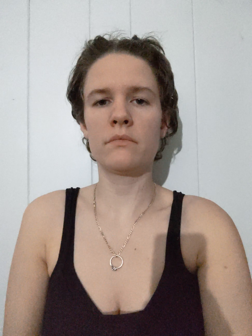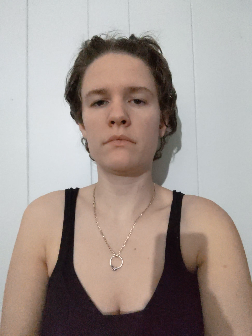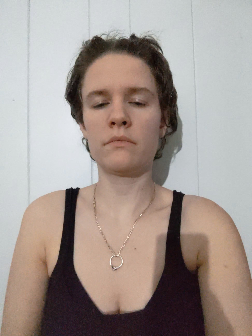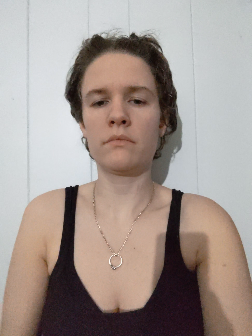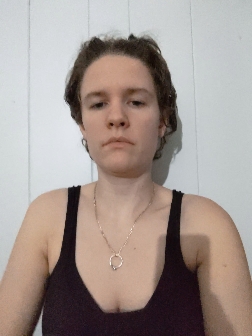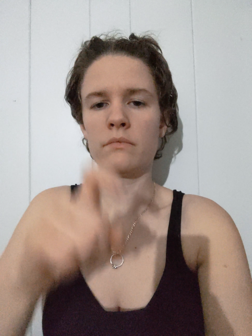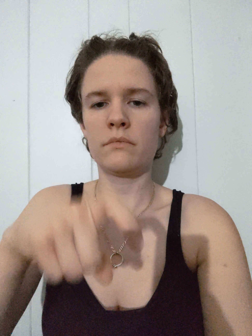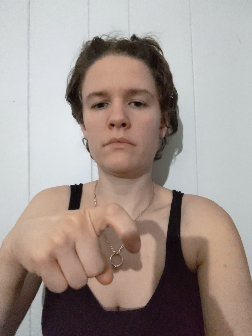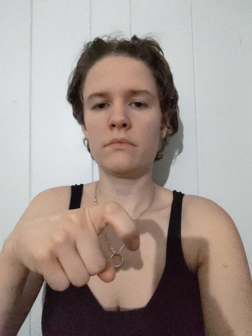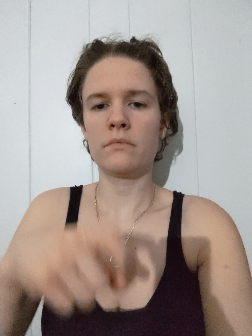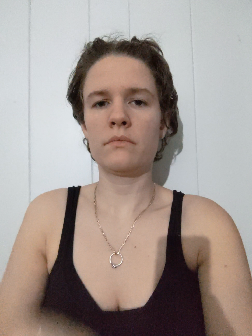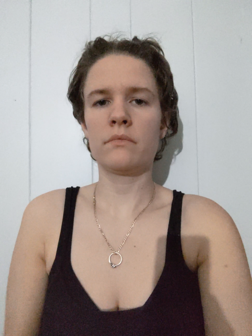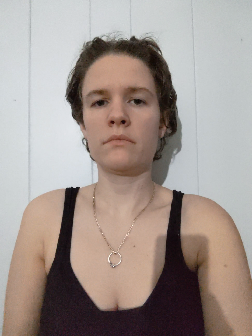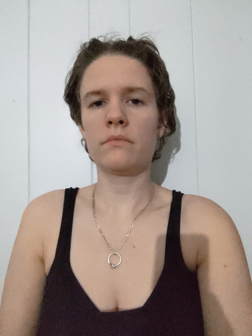time